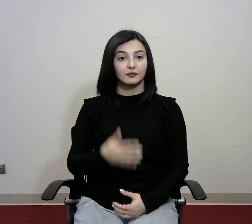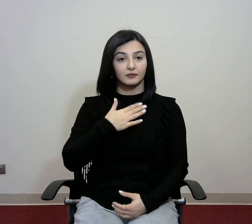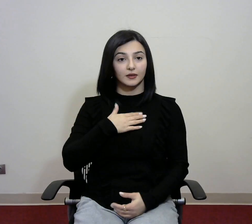mən